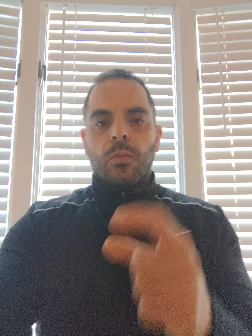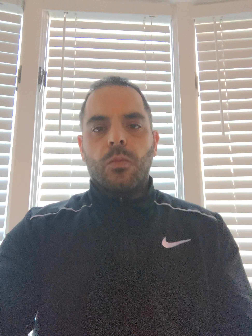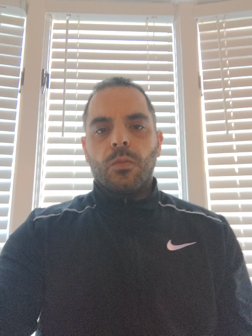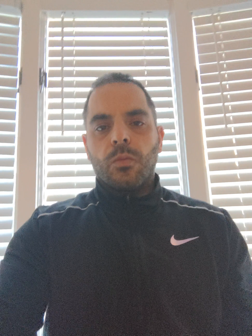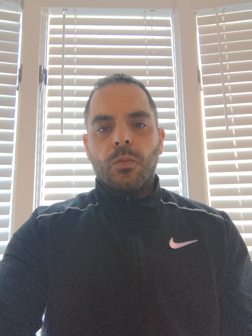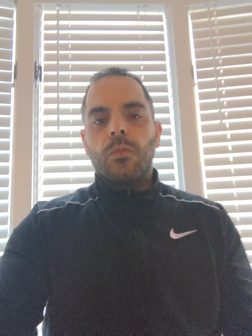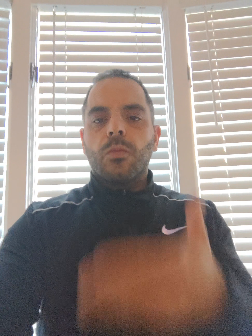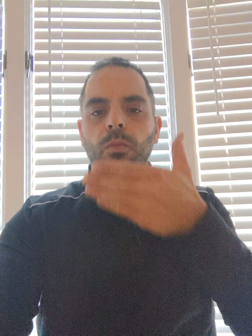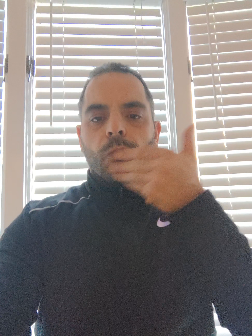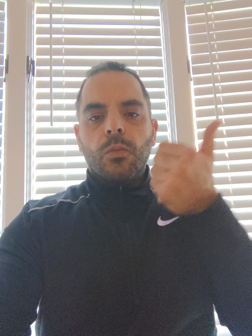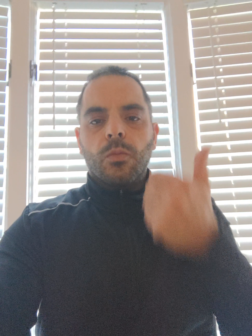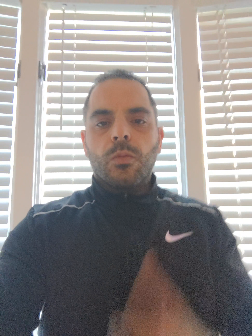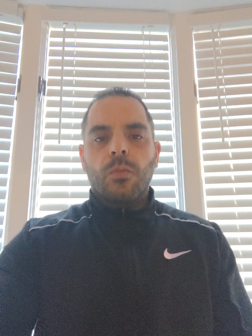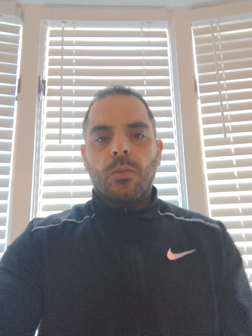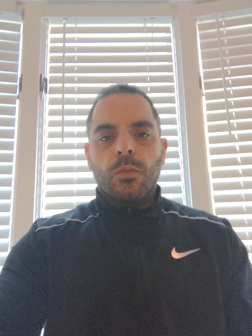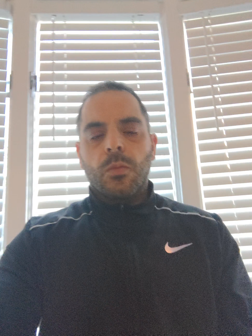better